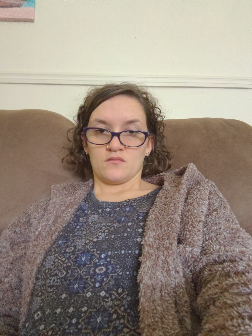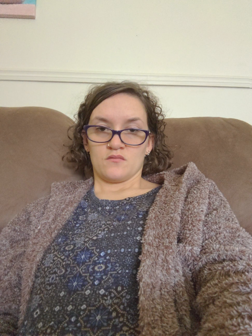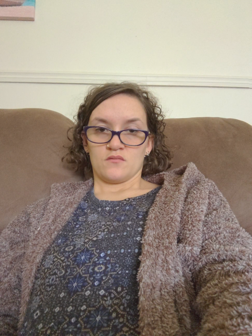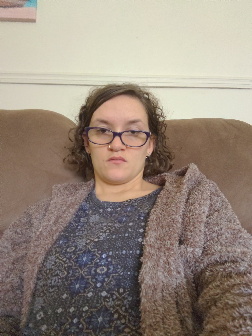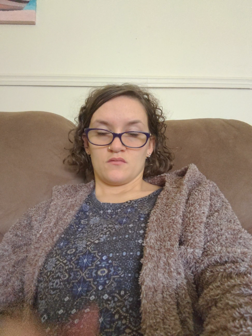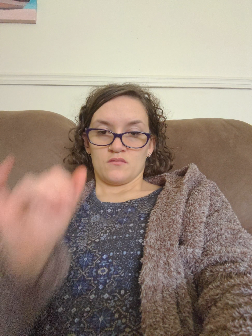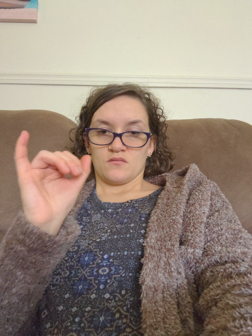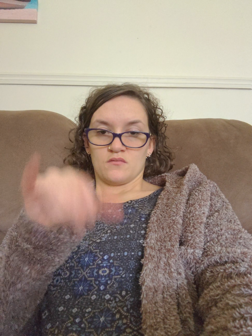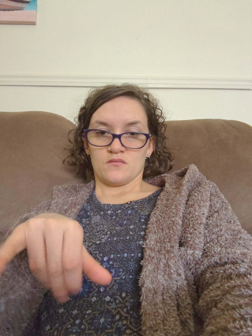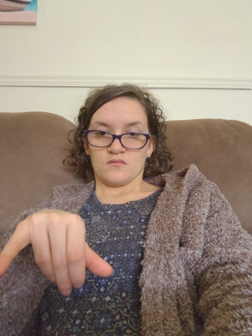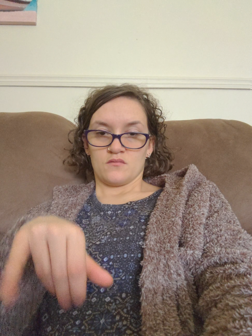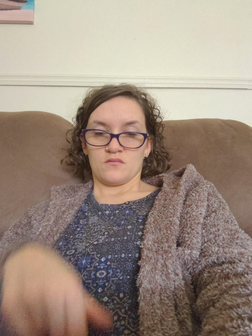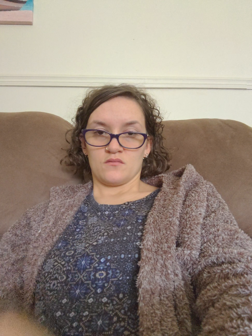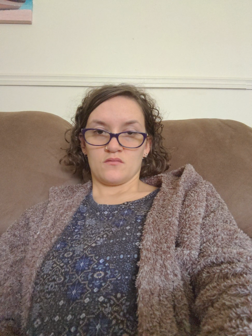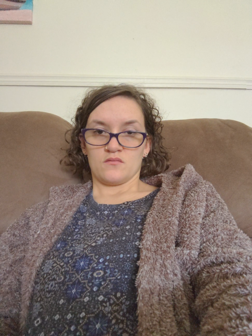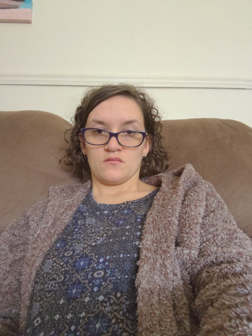that